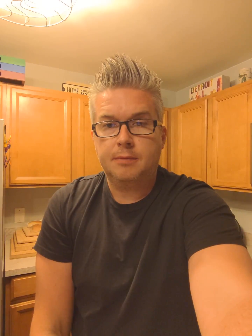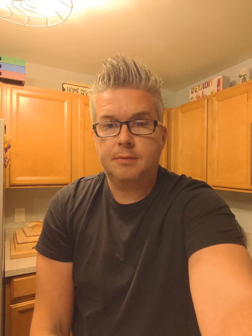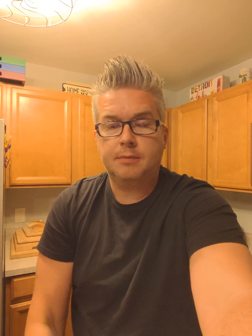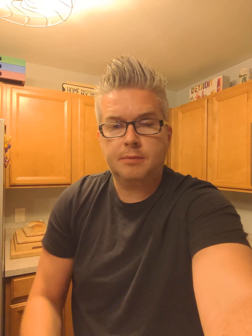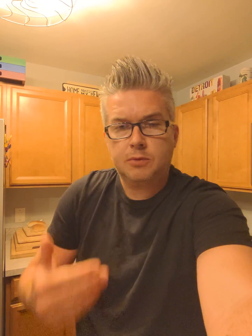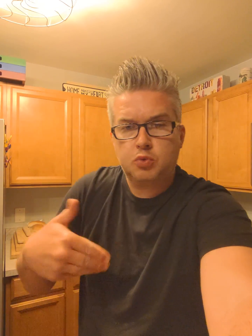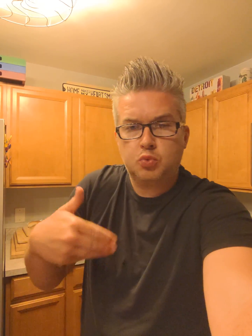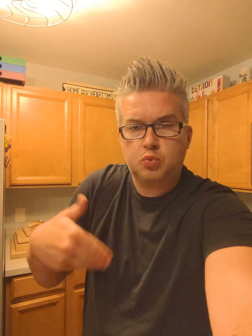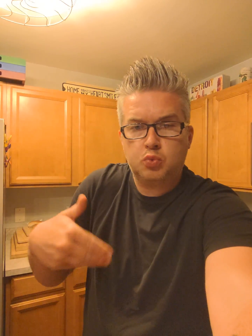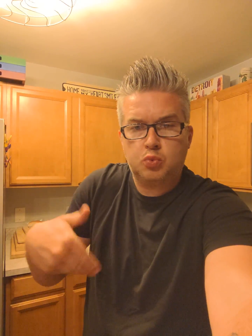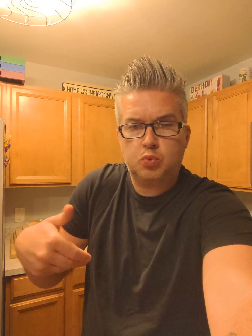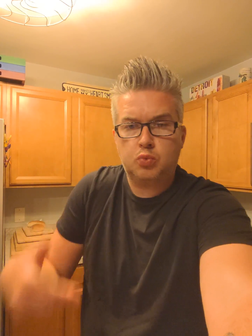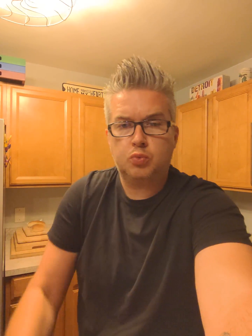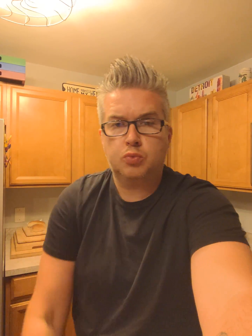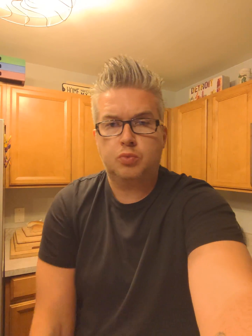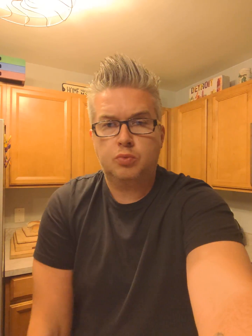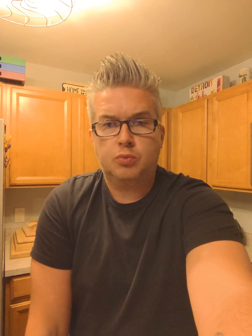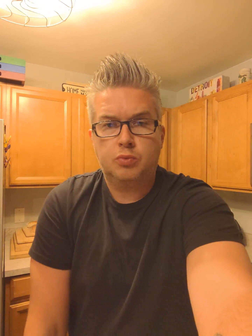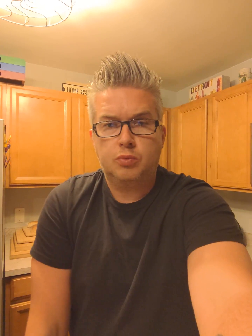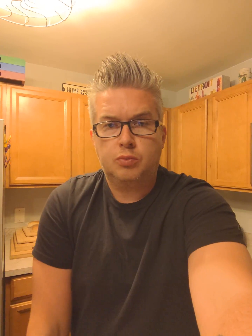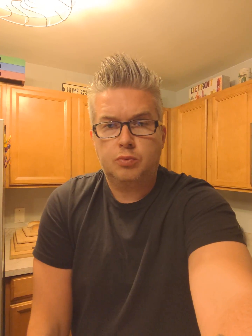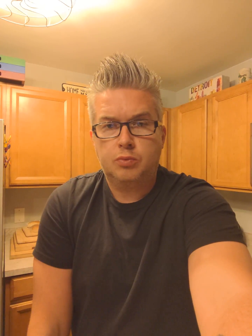shorts